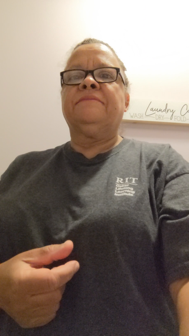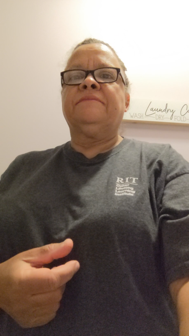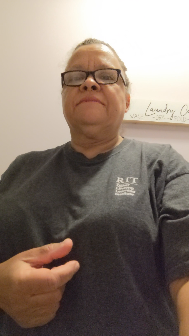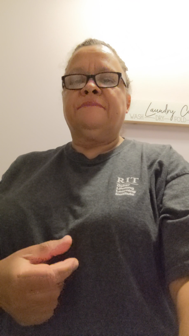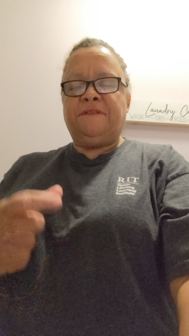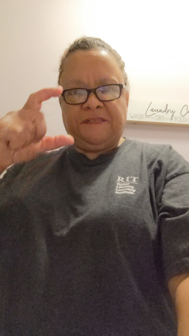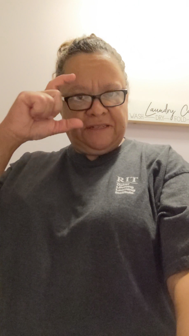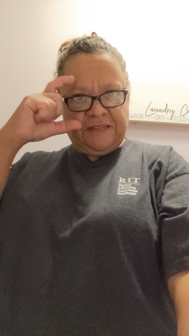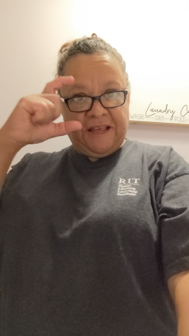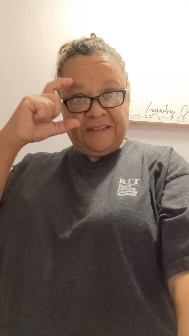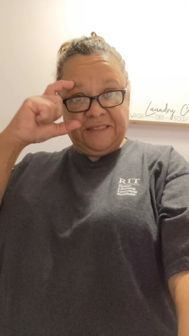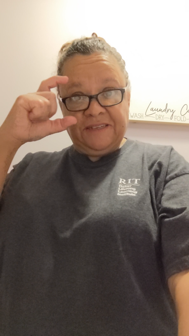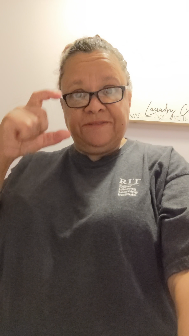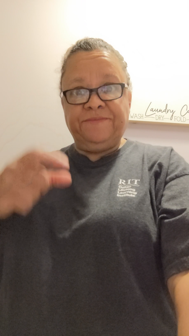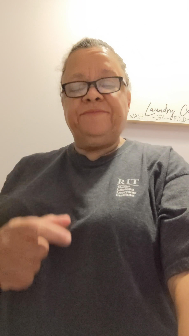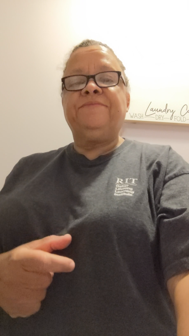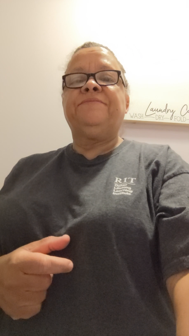glasses